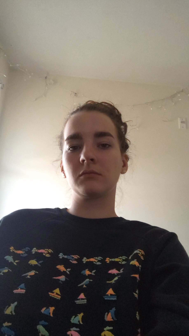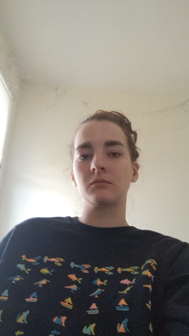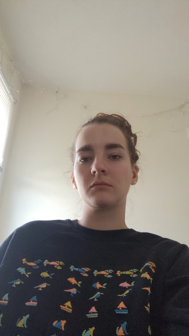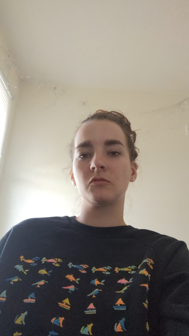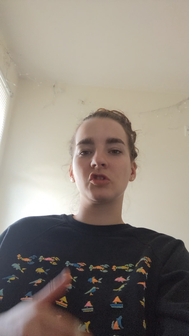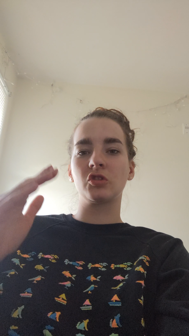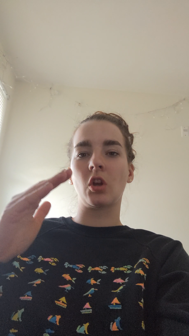downtown